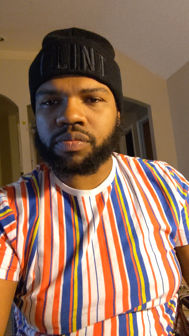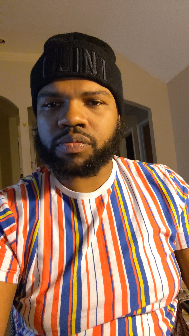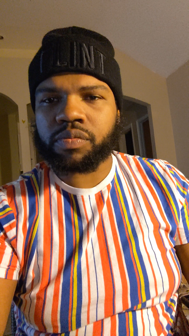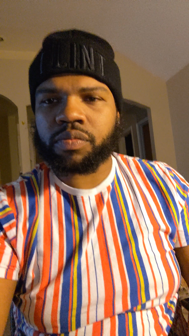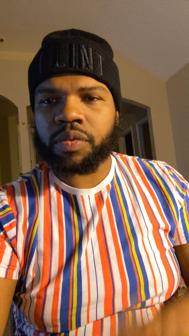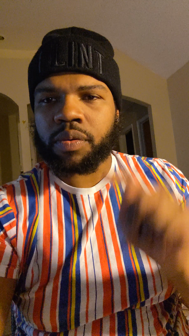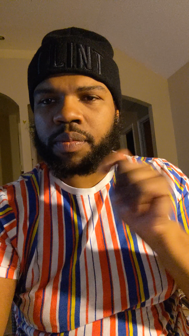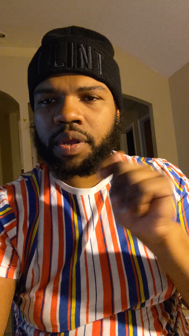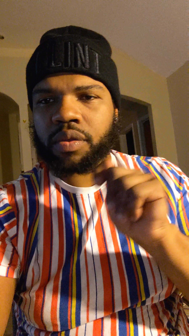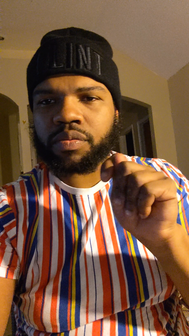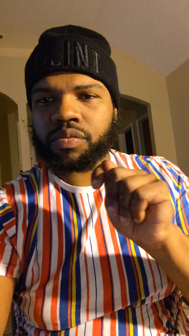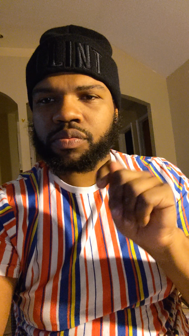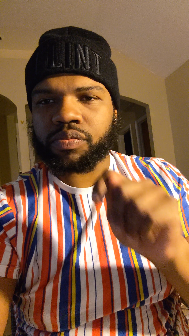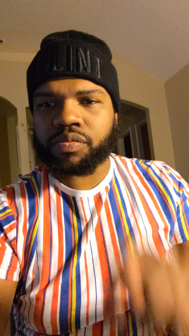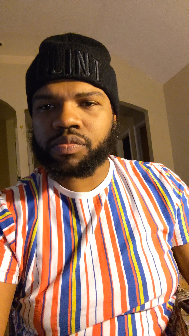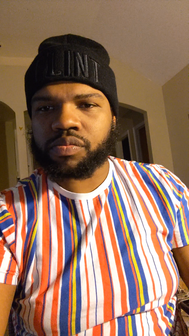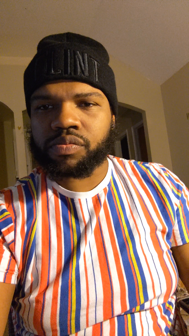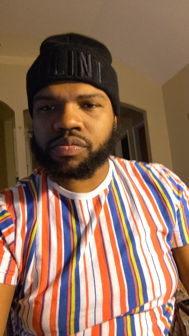bathroom